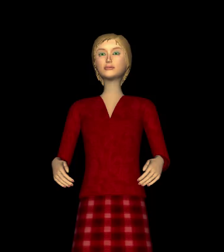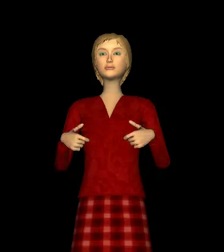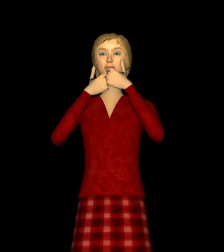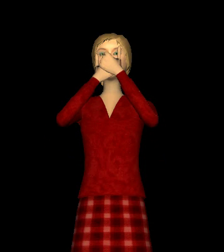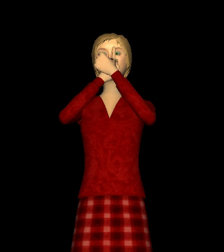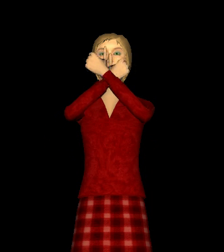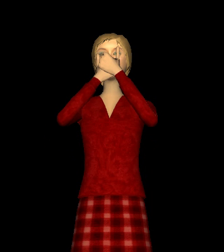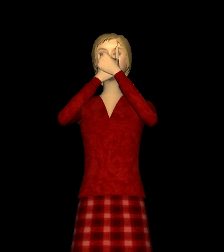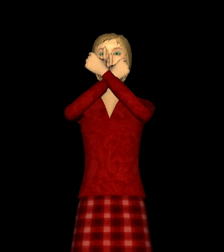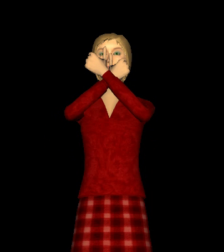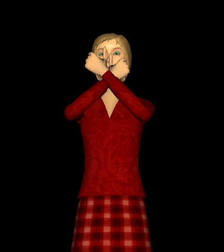يضحك